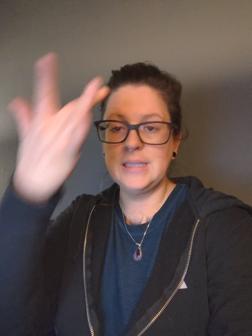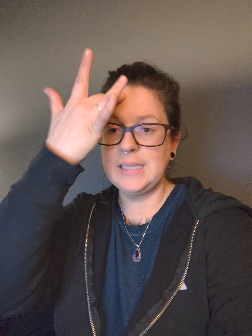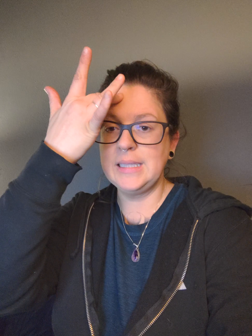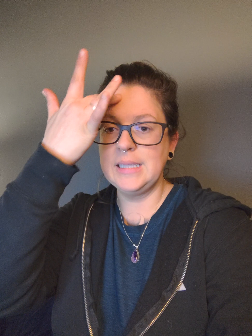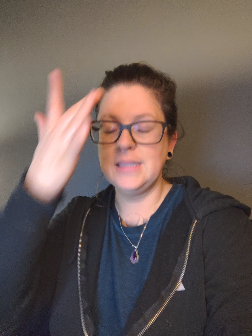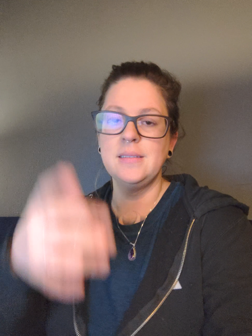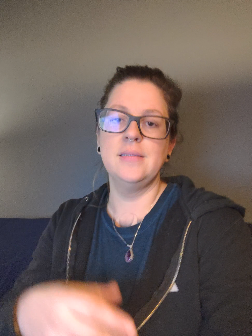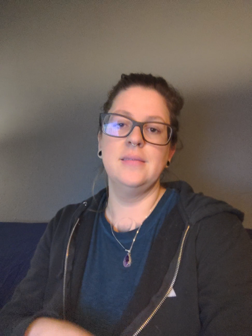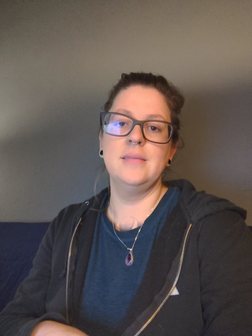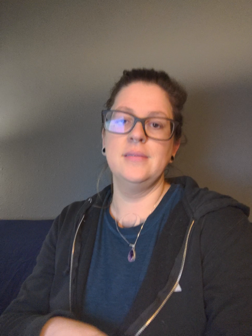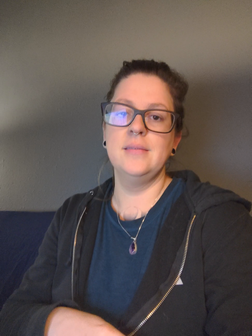sick